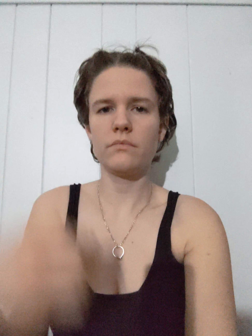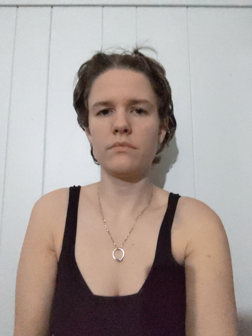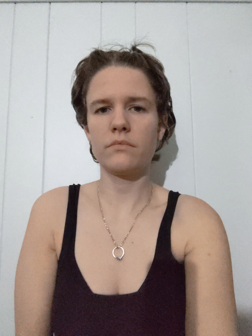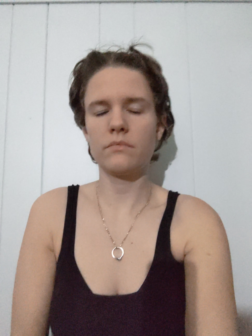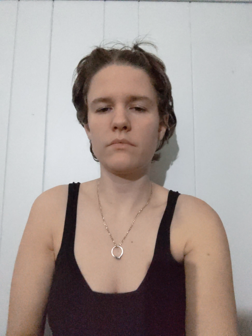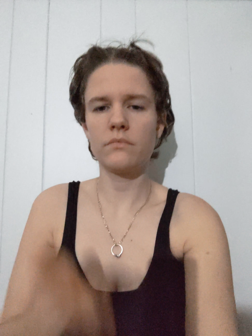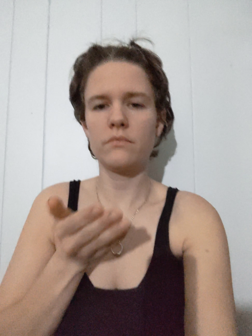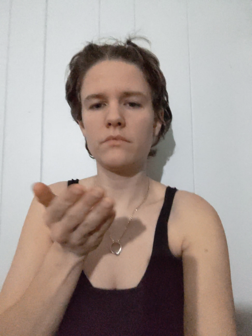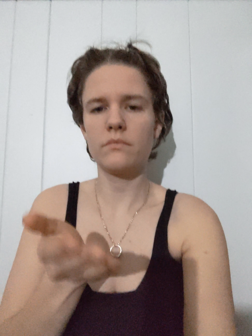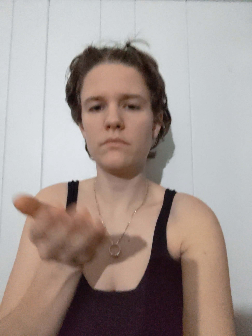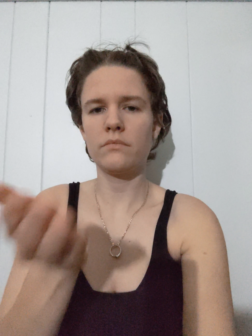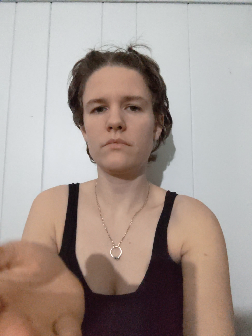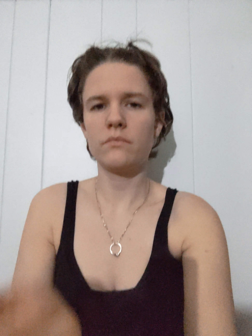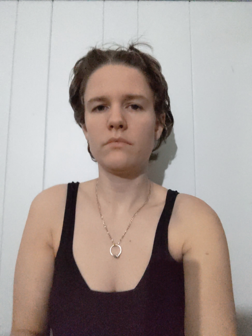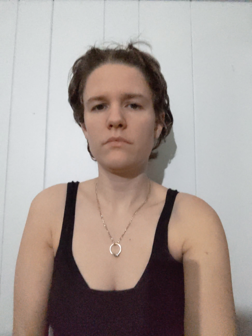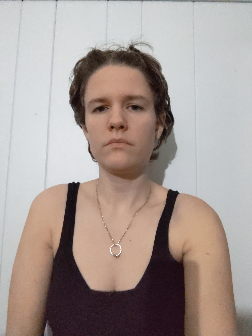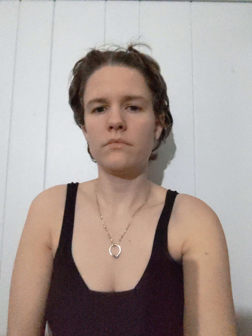boat